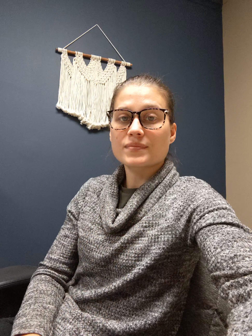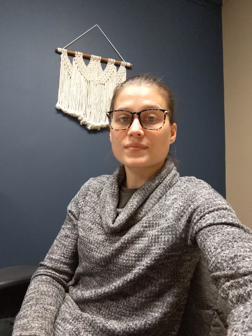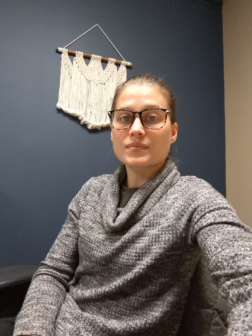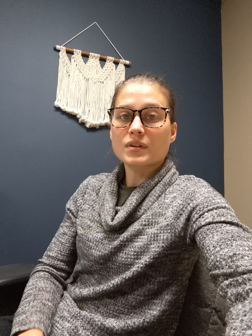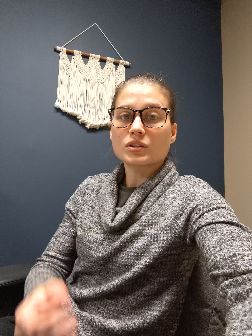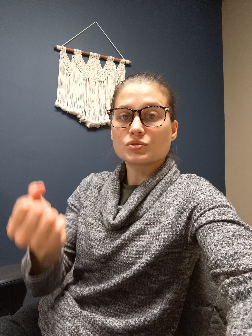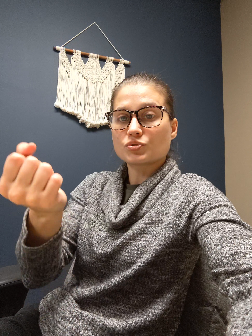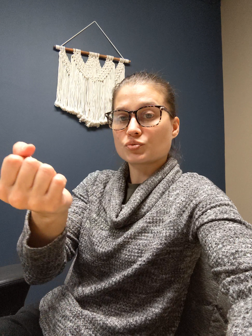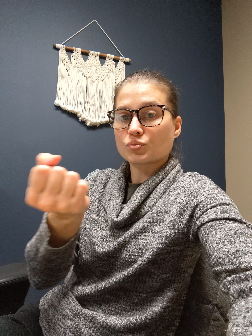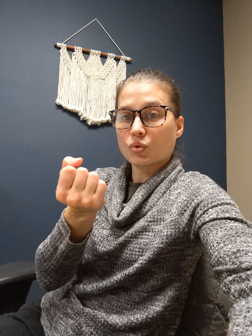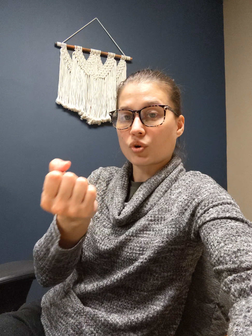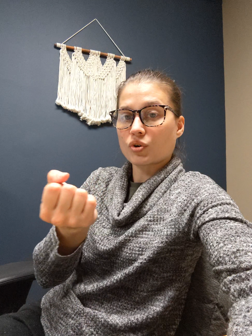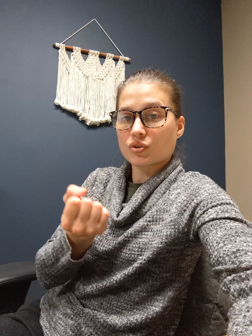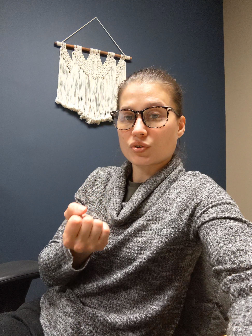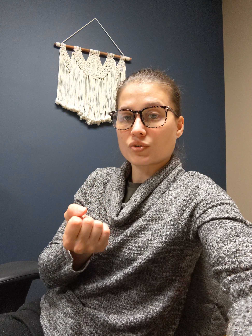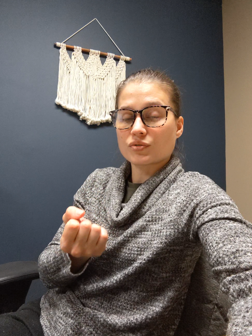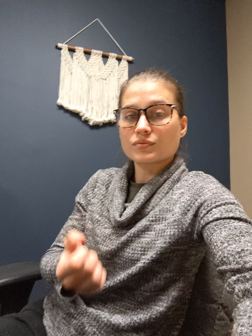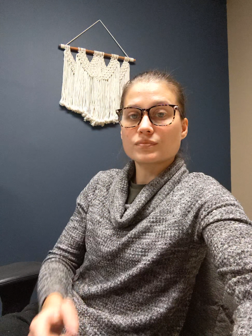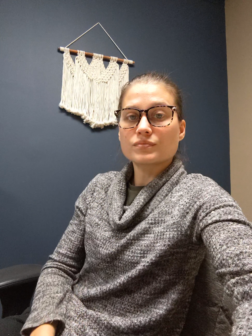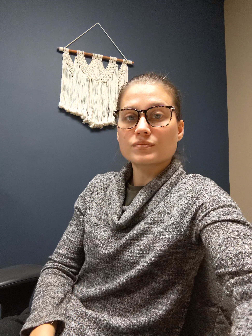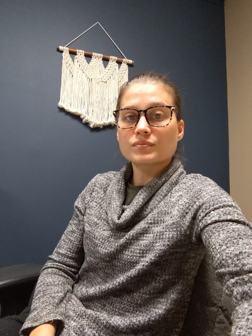drawer